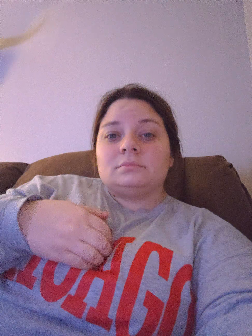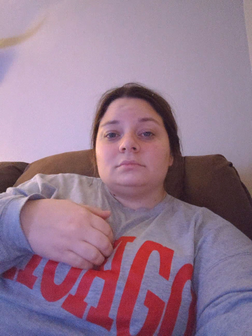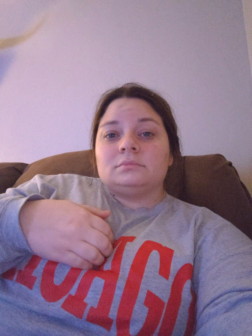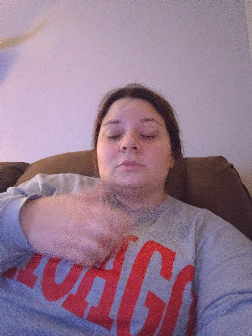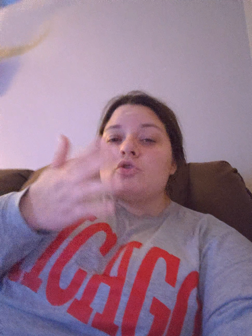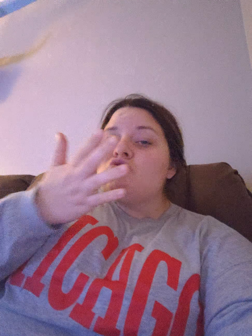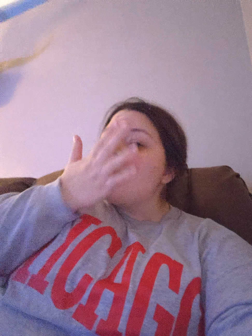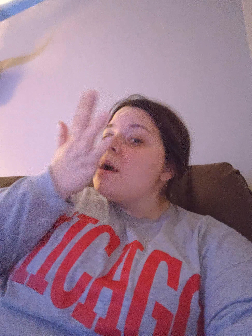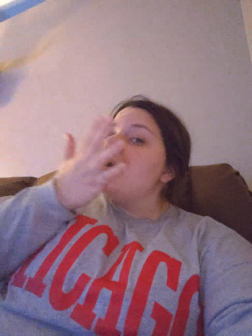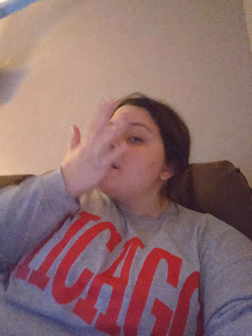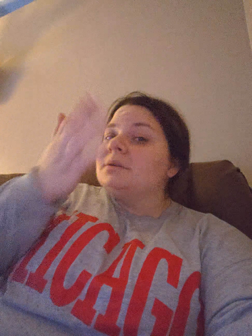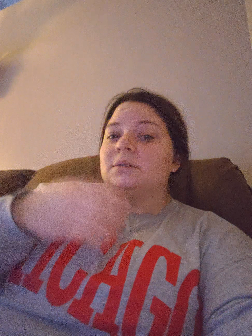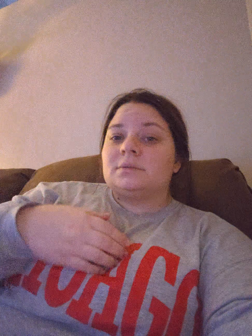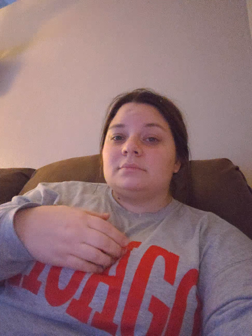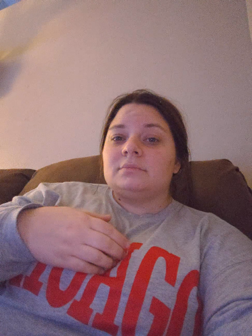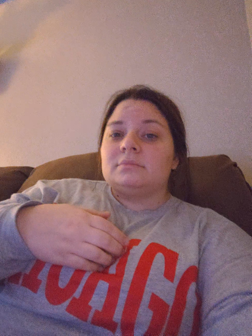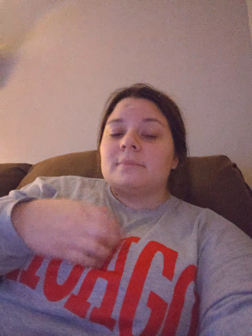grass